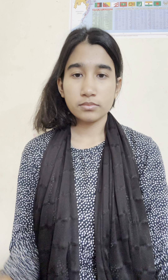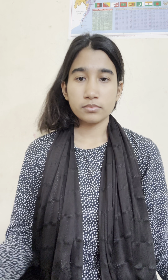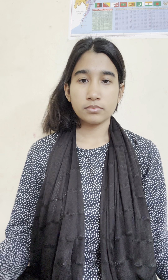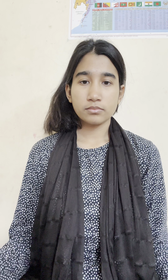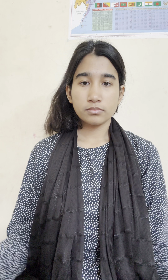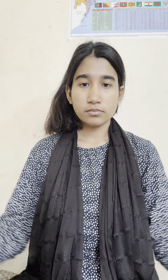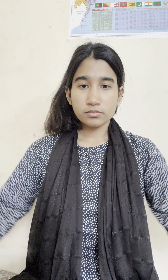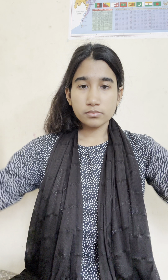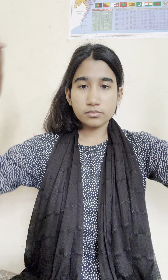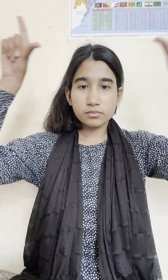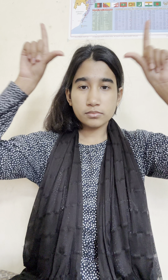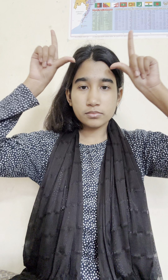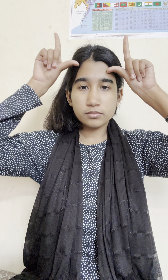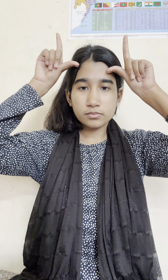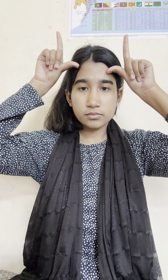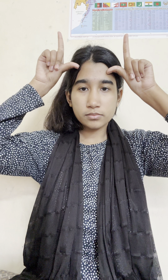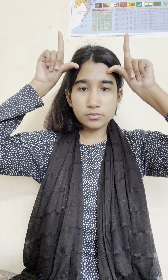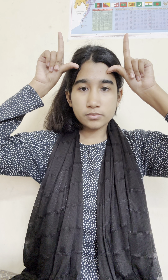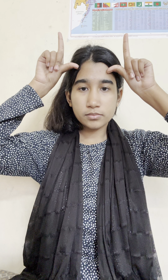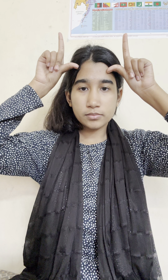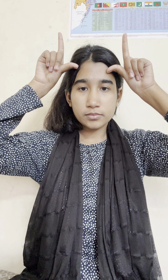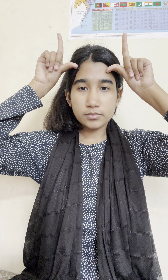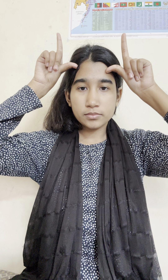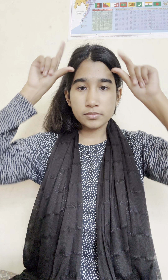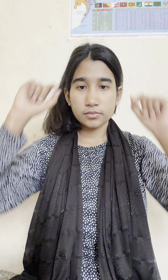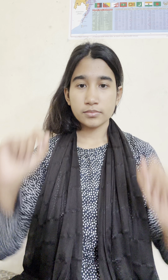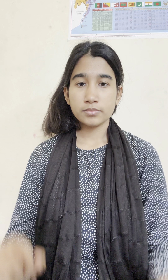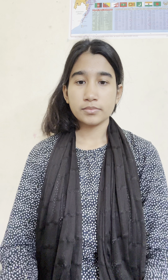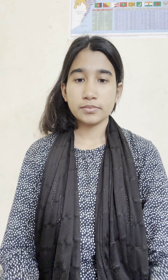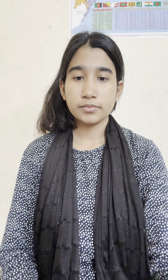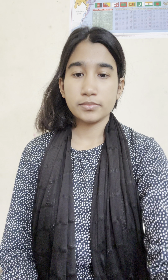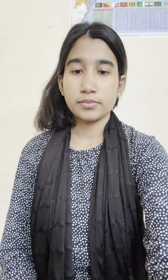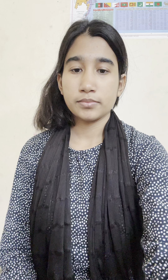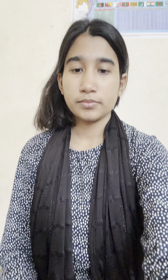গরু